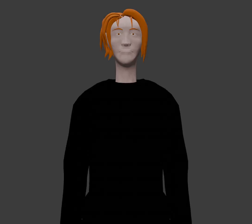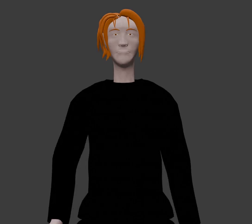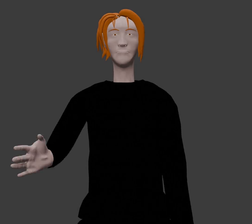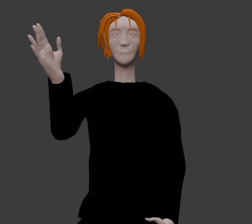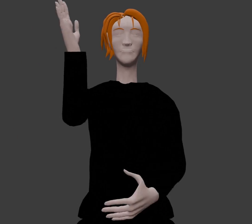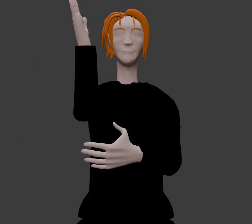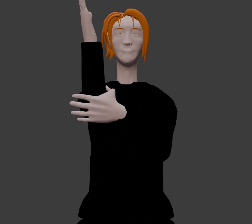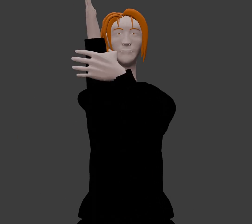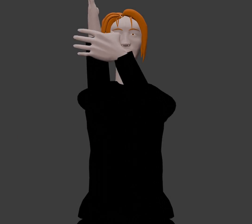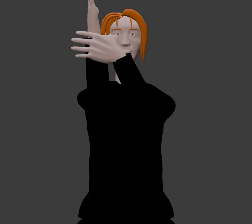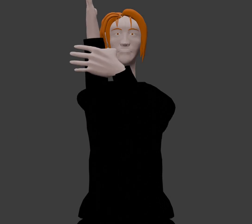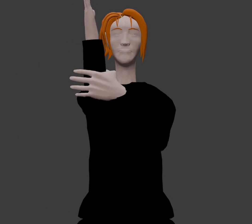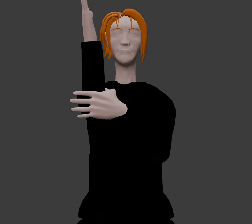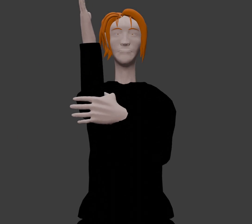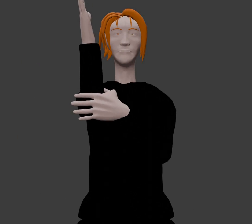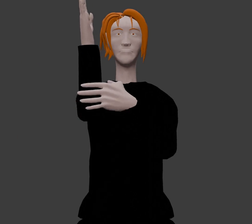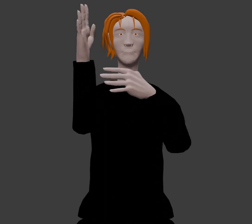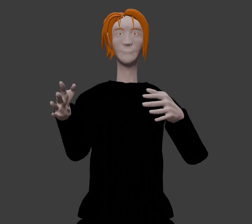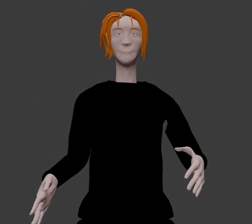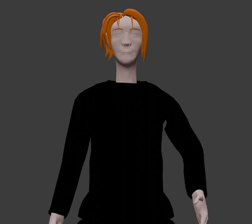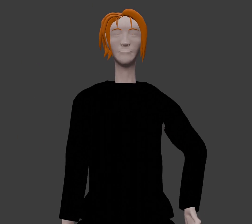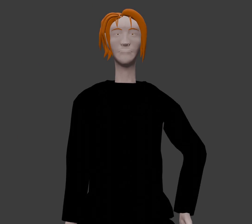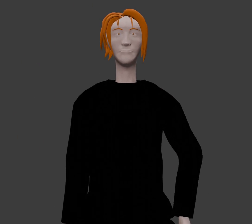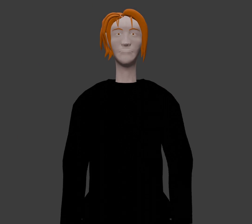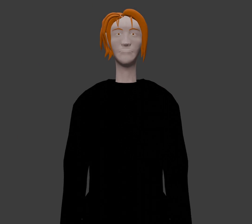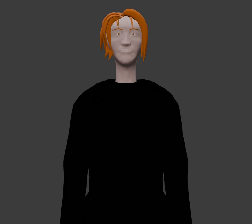Bark (Wood)